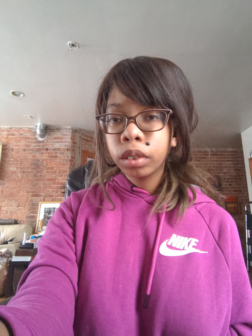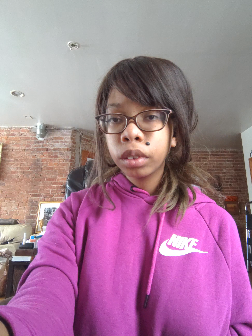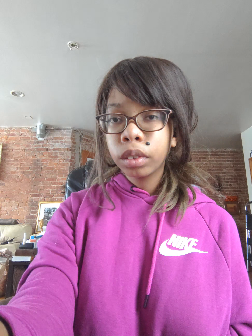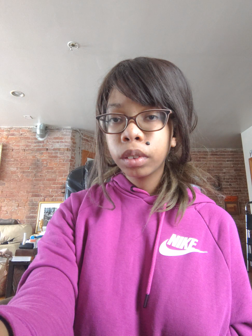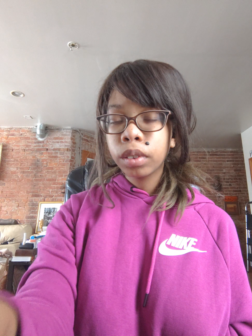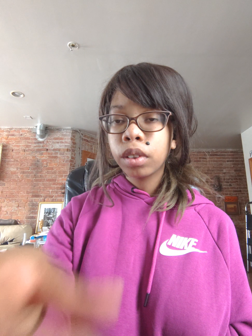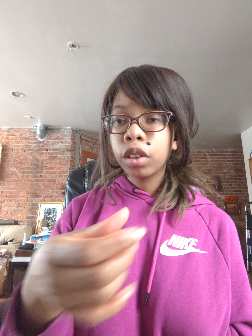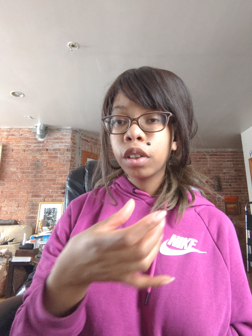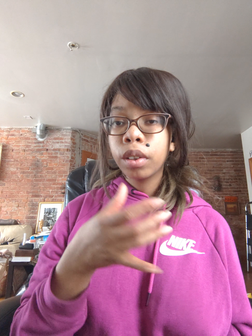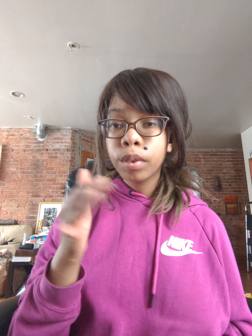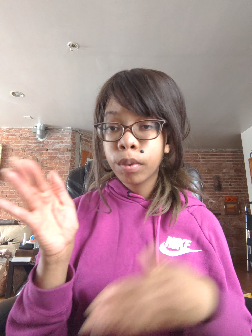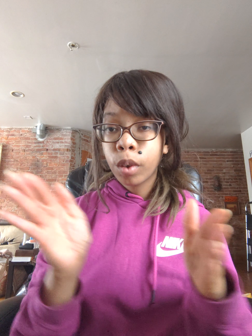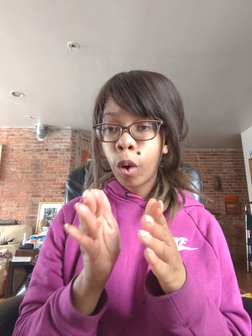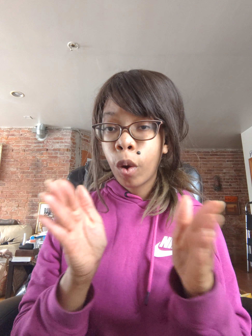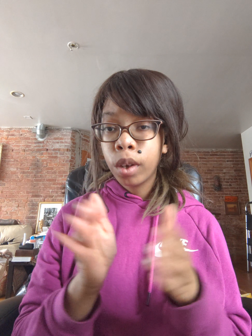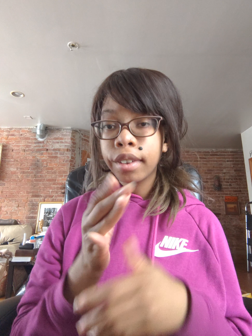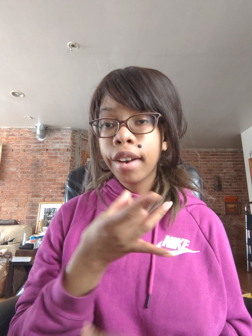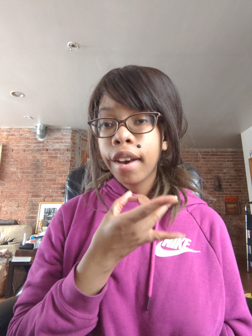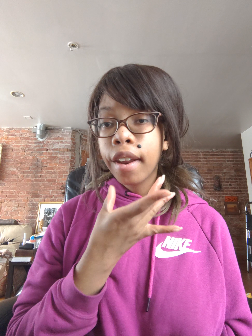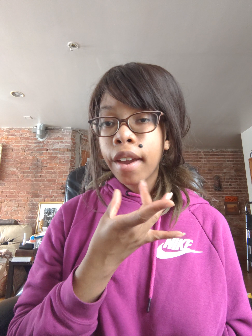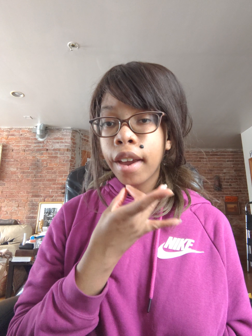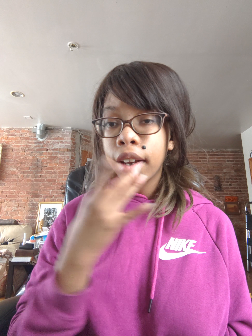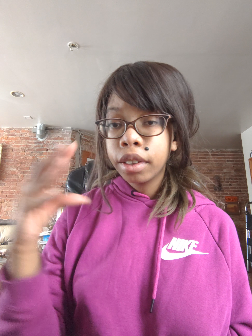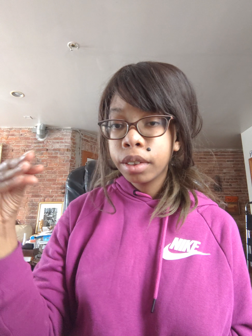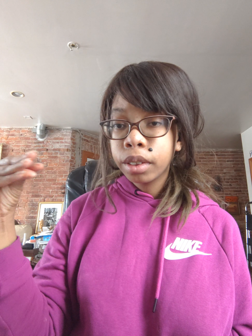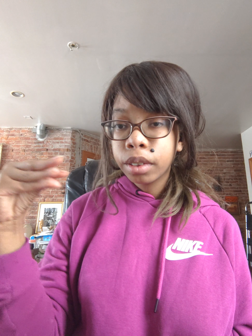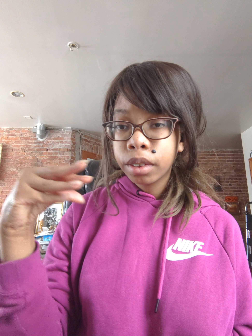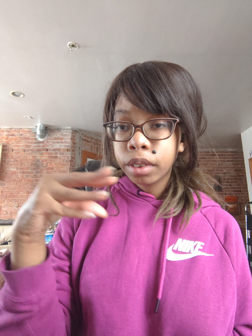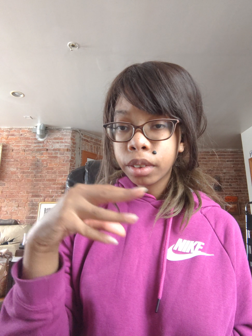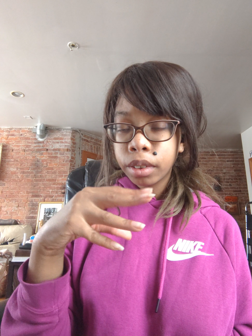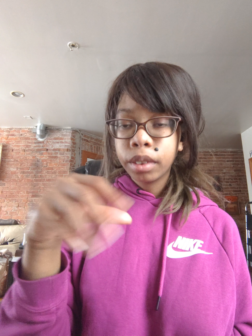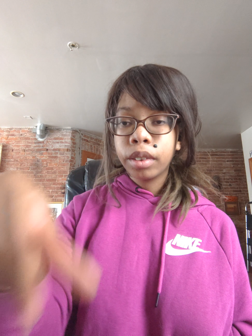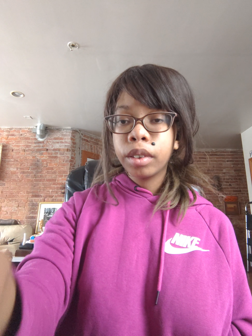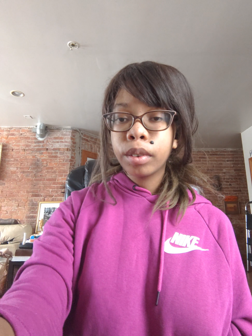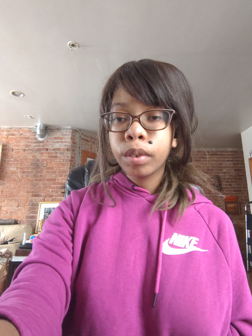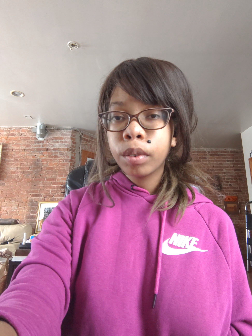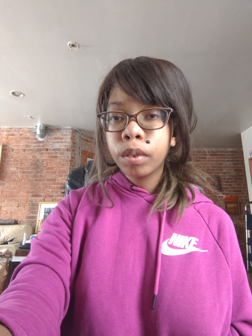lamp